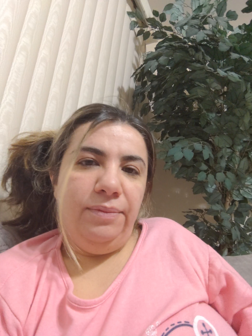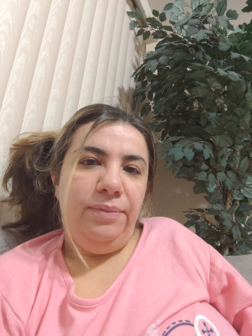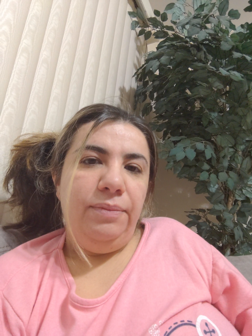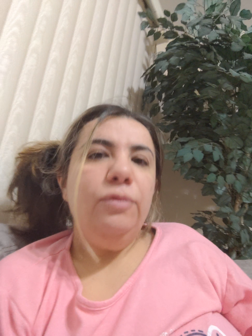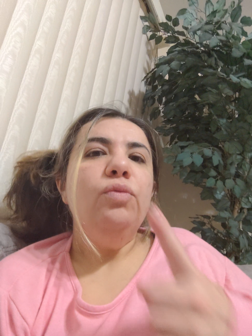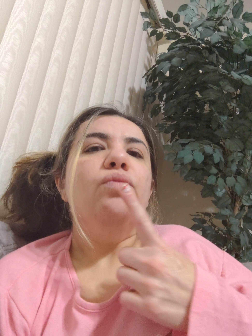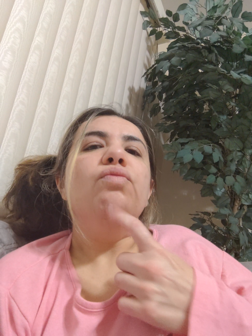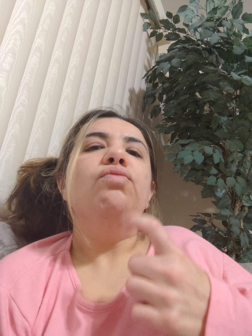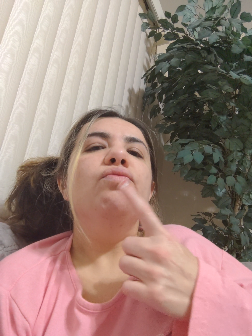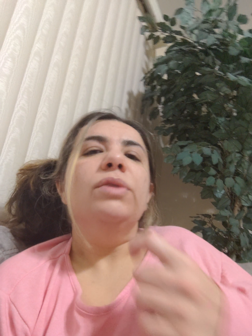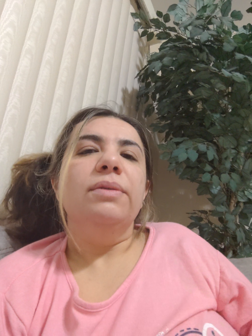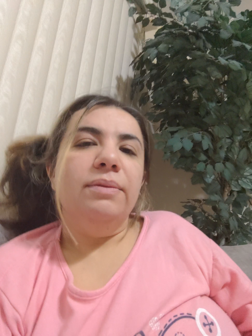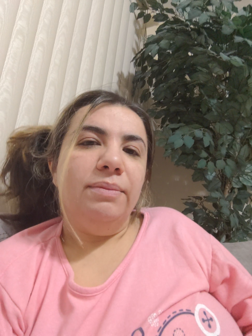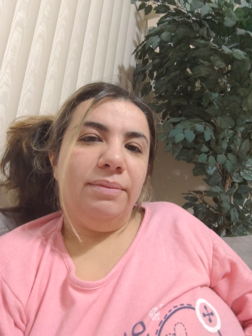red